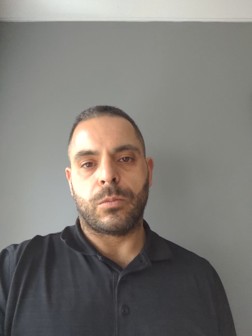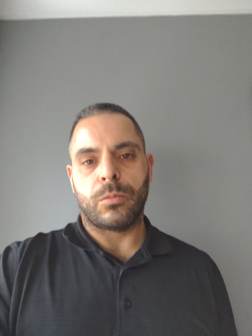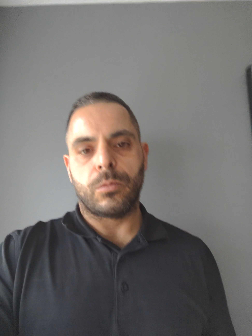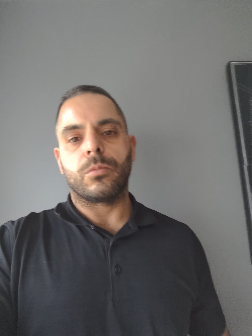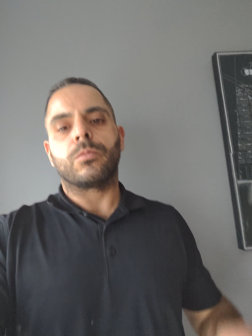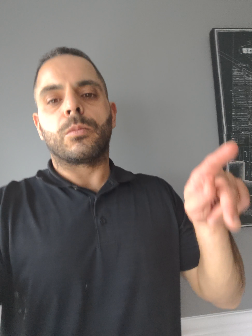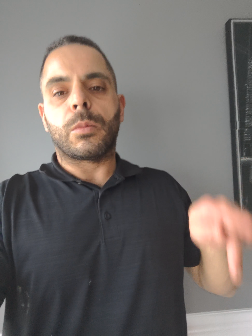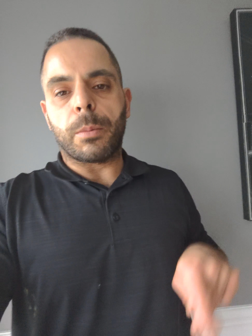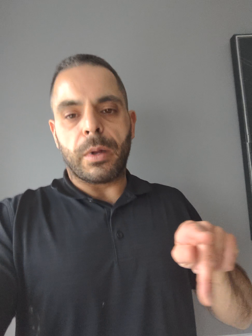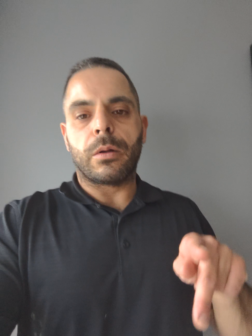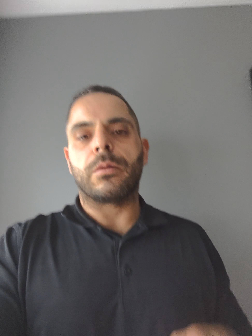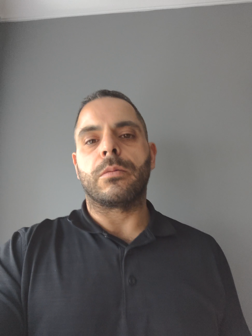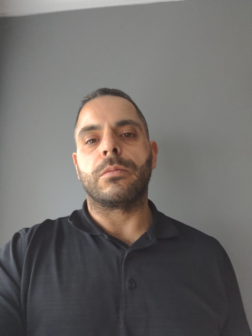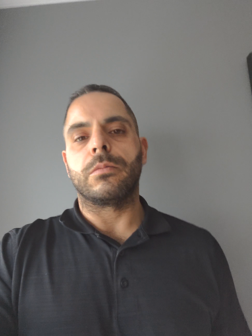puppy